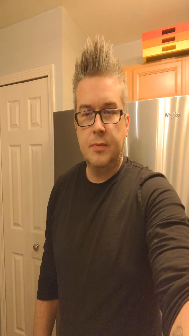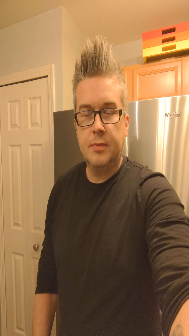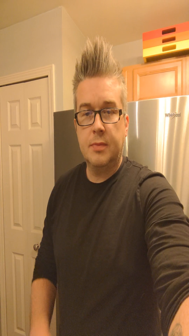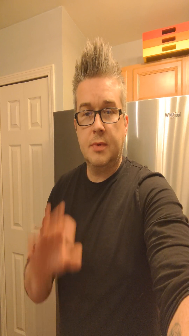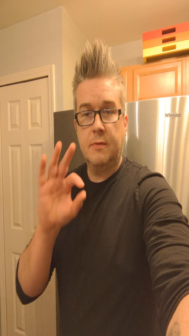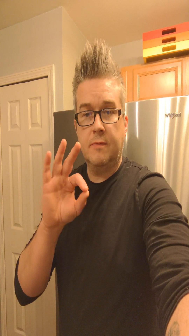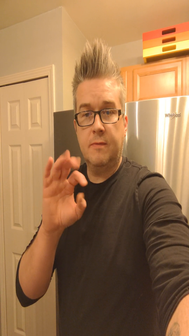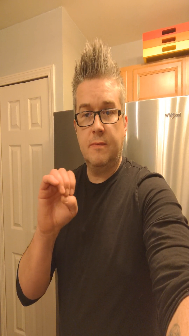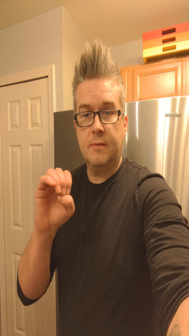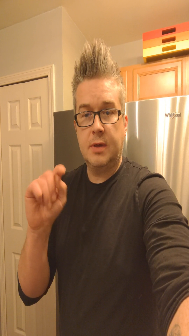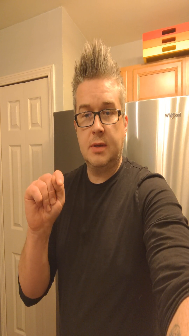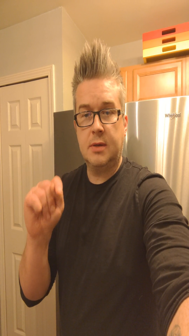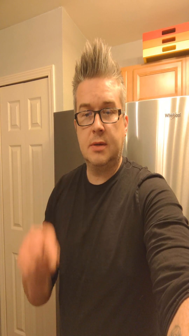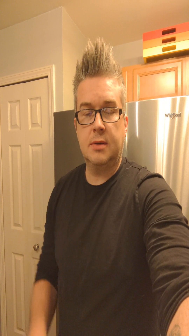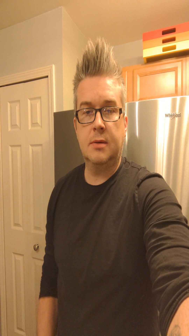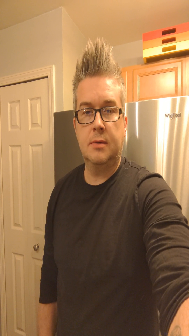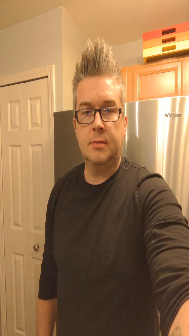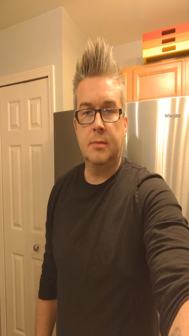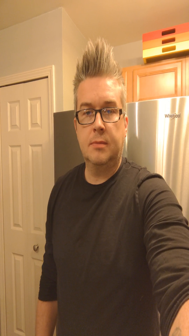feet